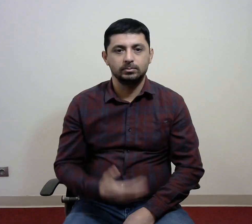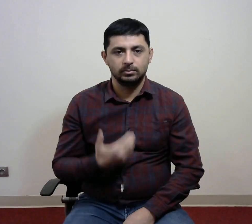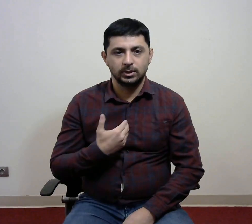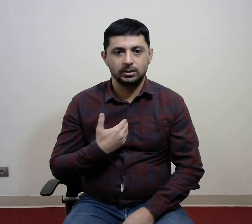mən